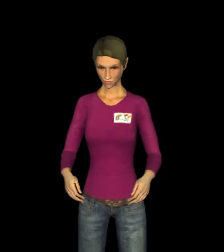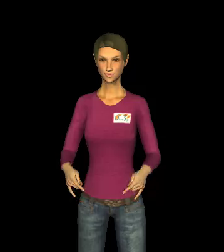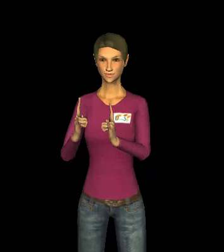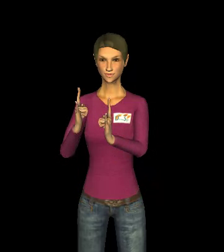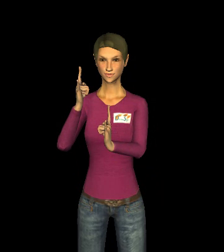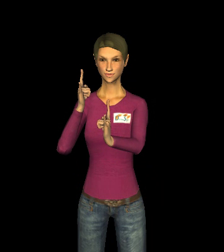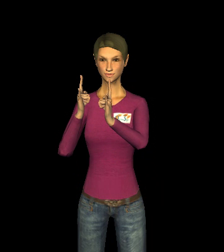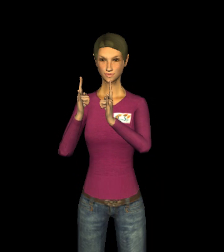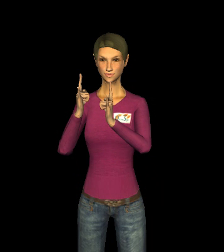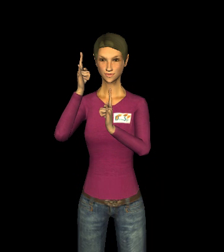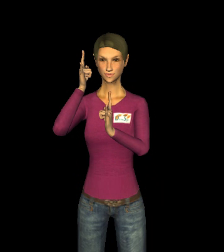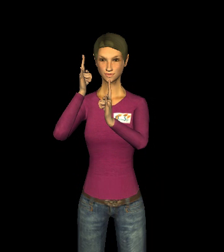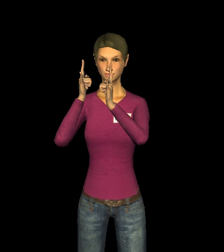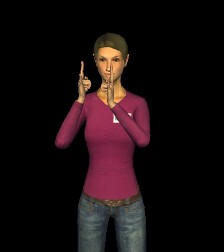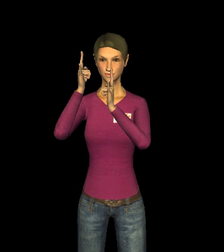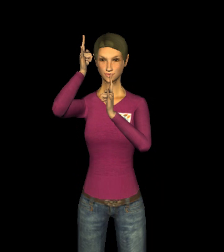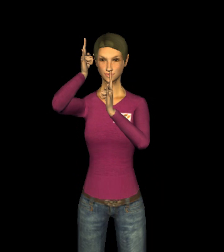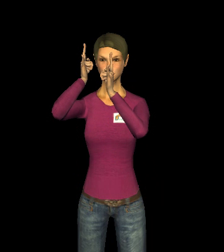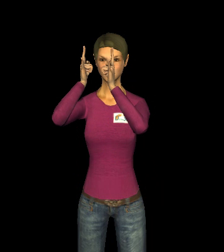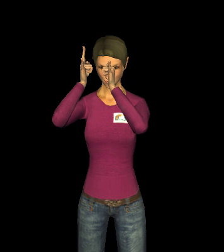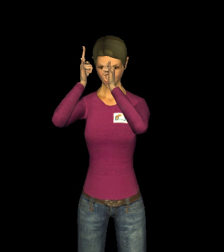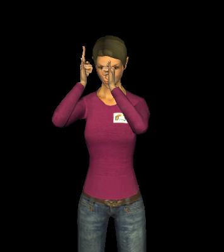قصة